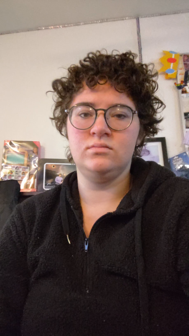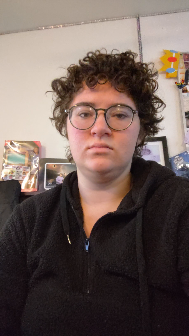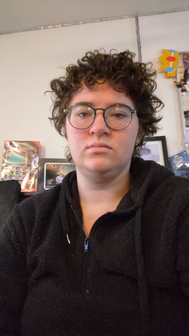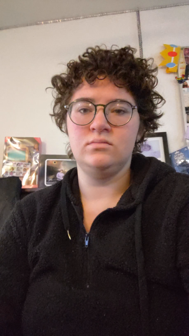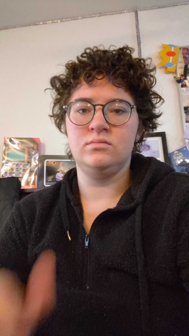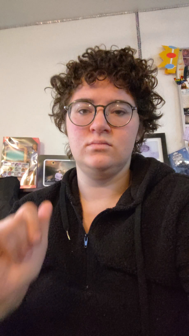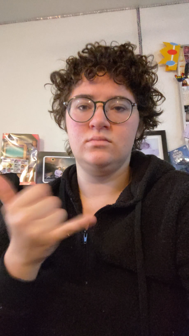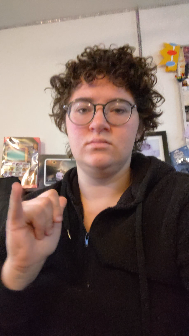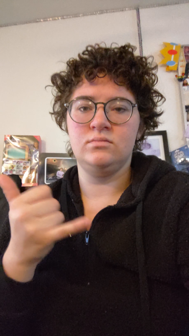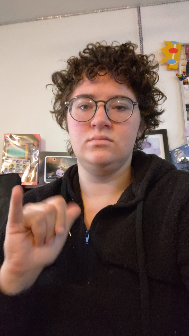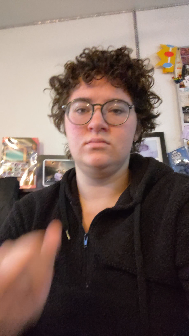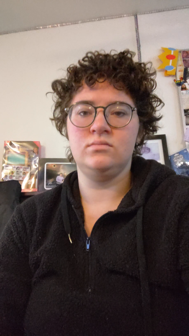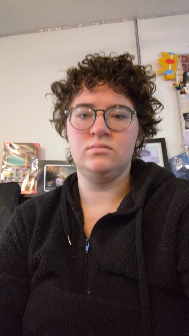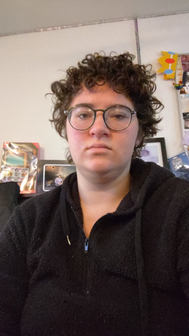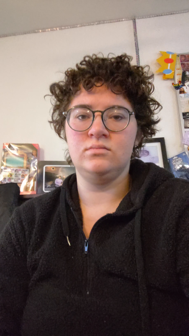party